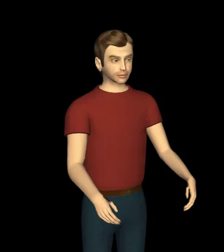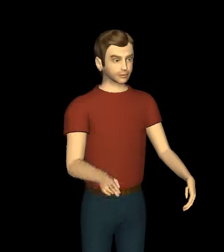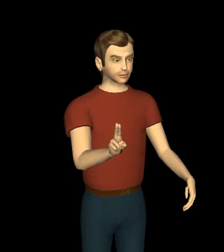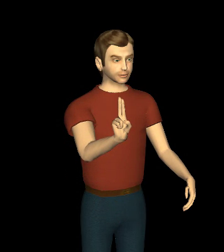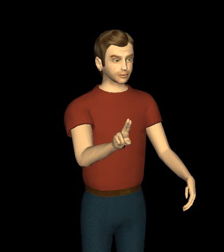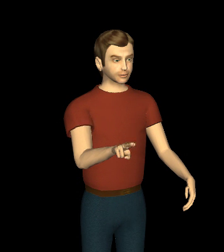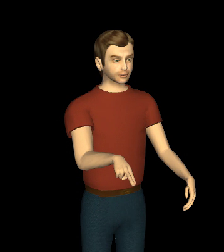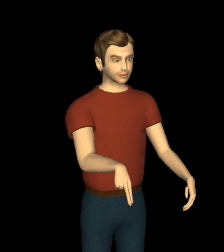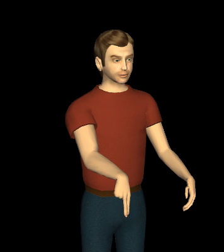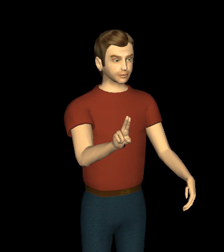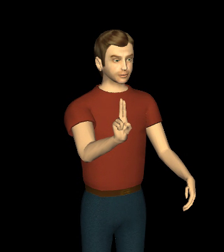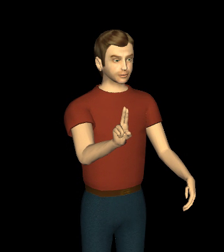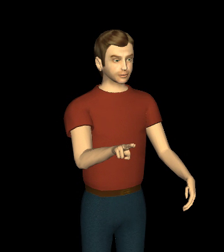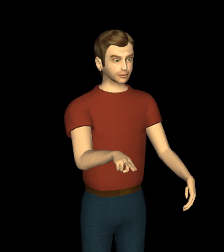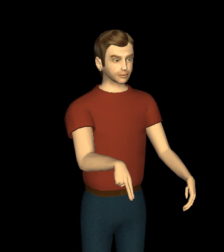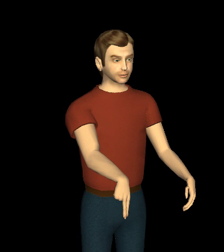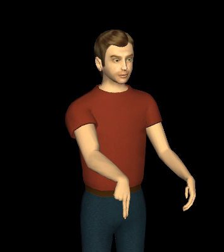يرسم